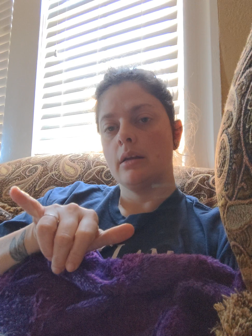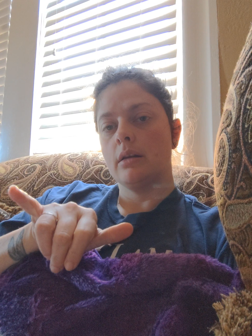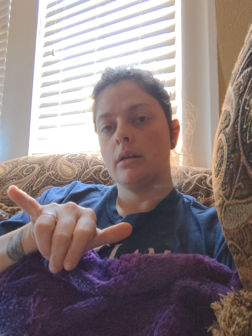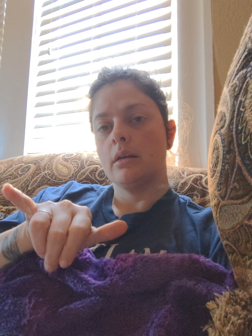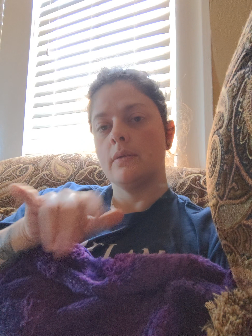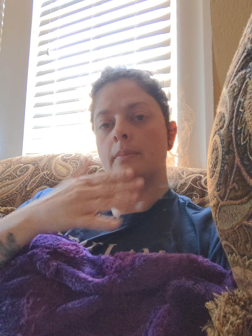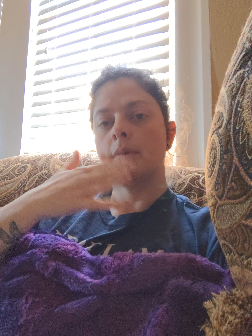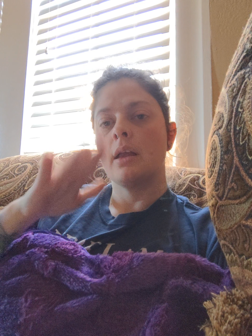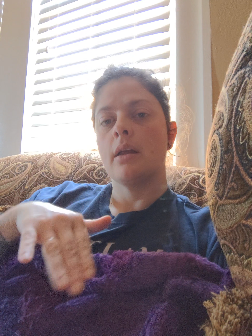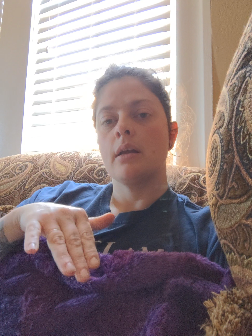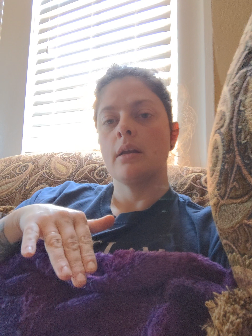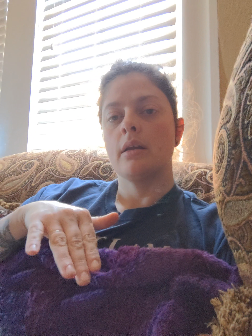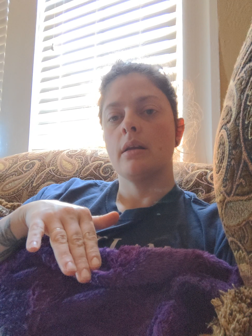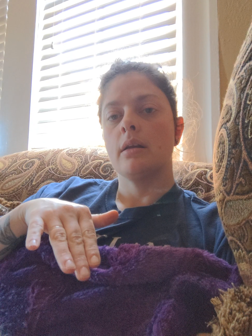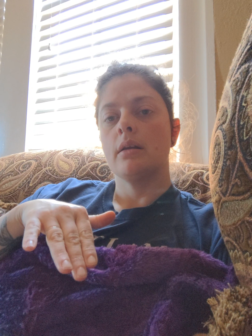bad